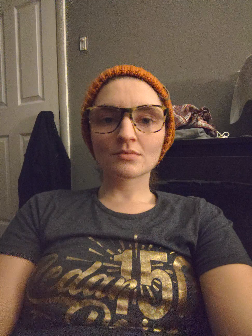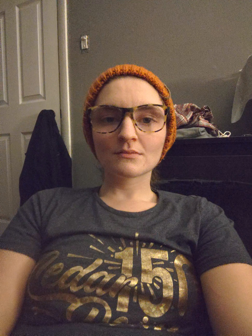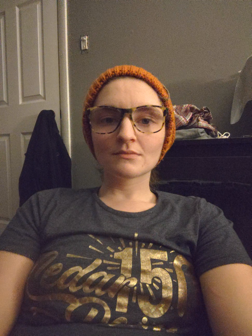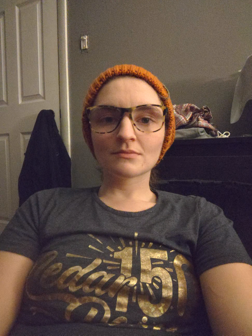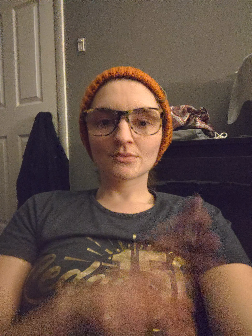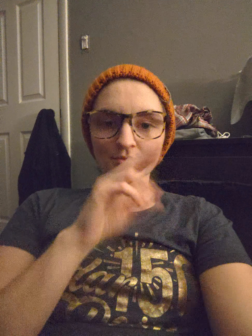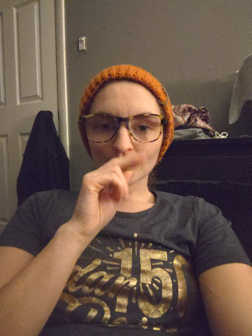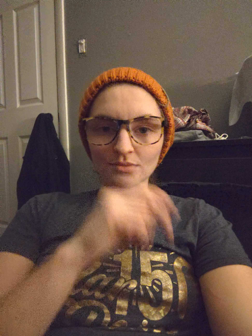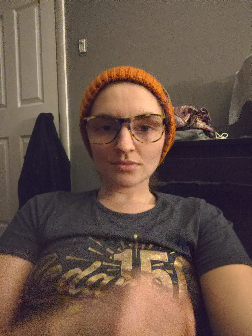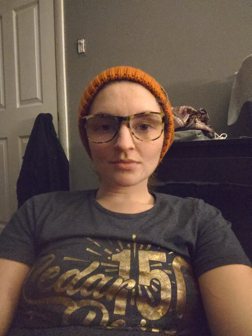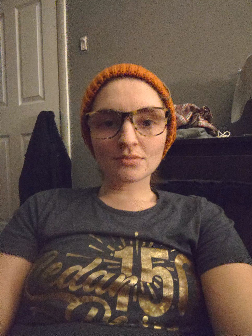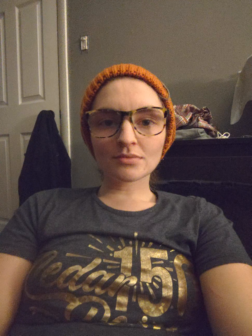goose